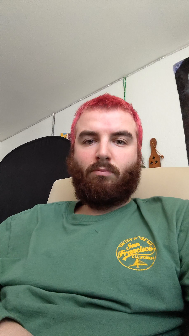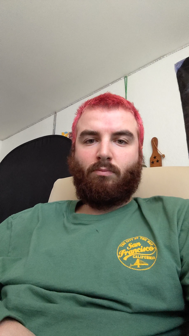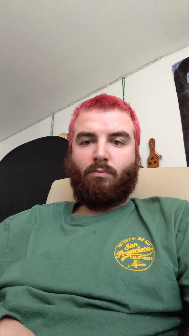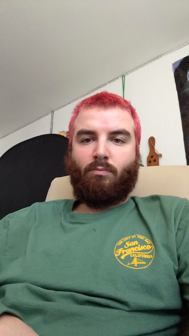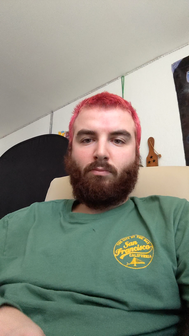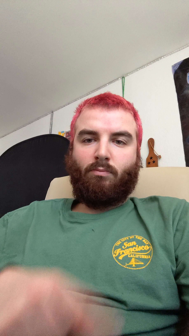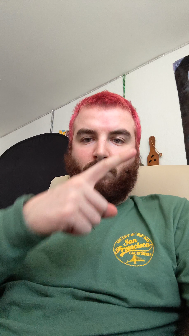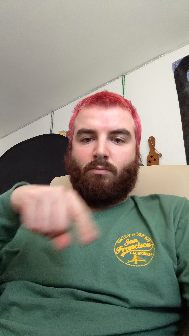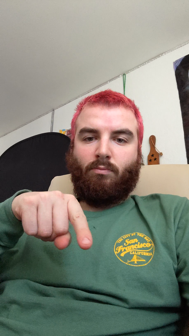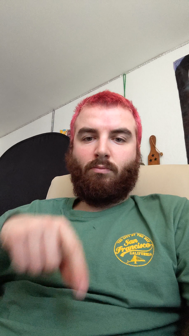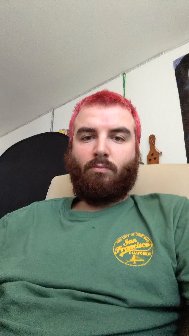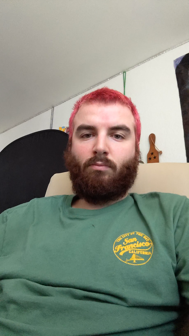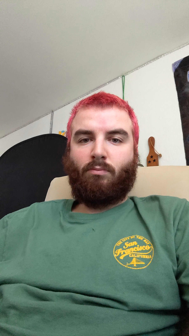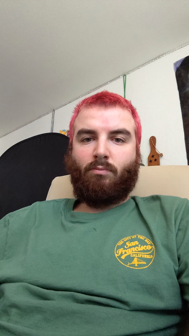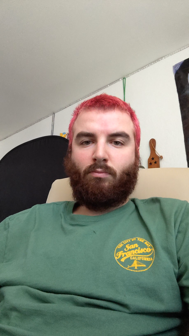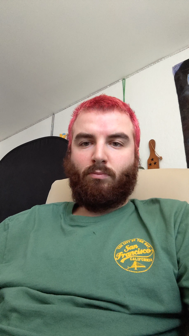cut